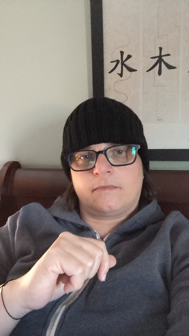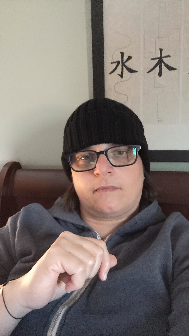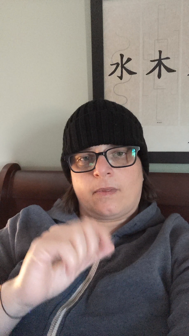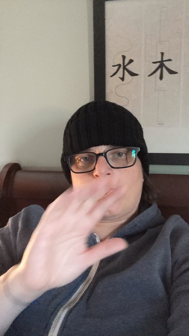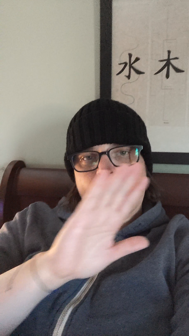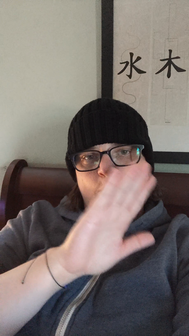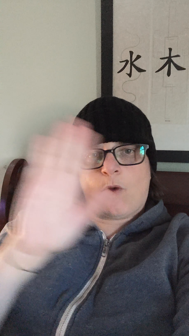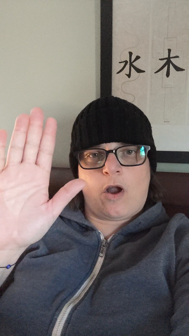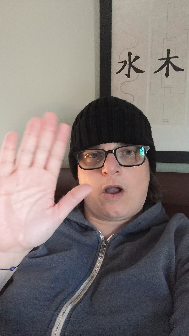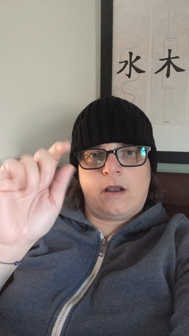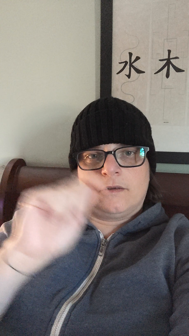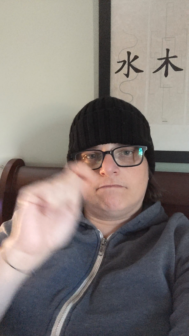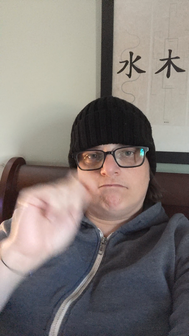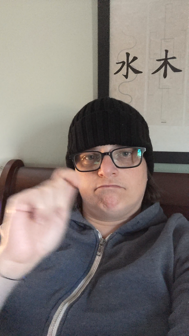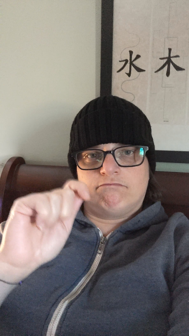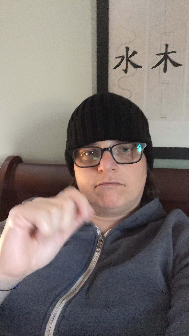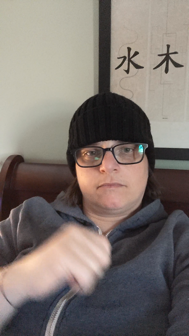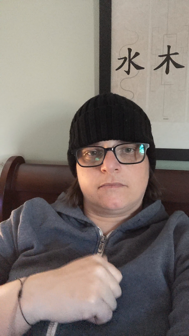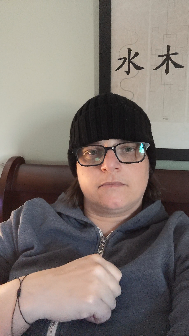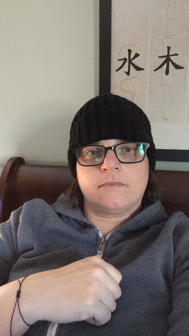chalk